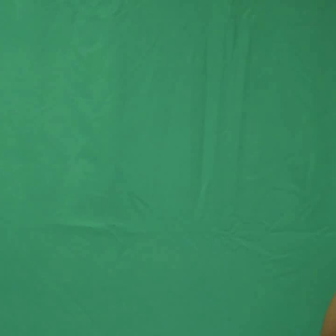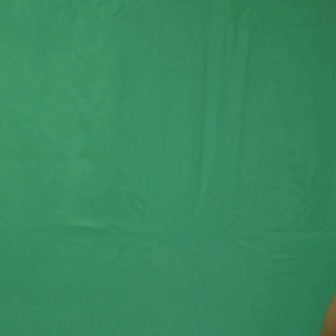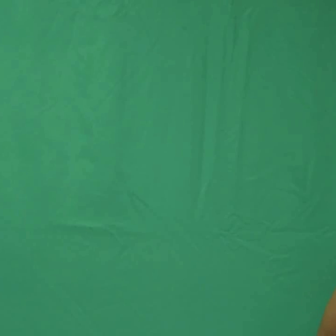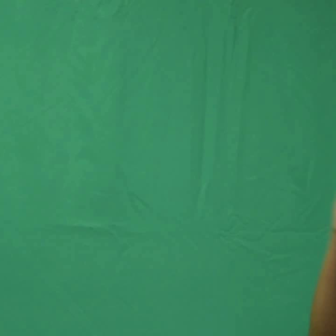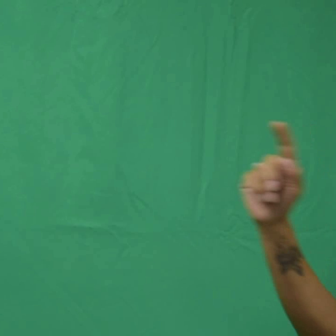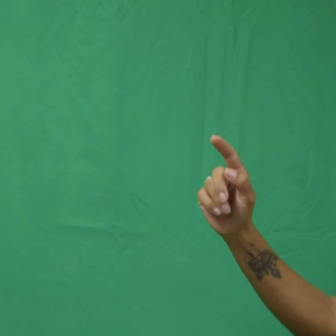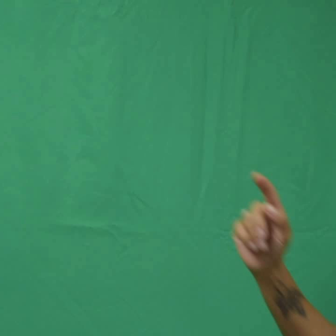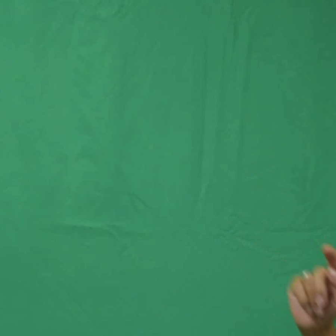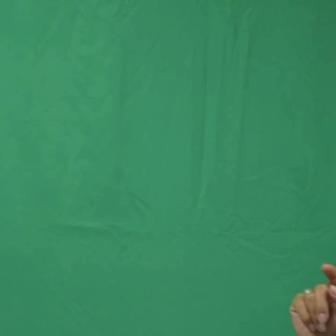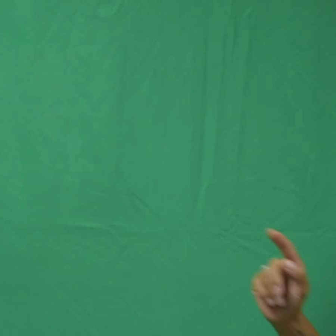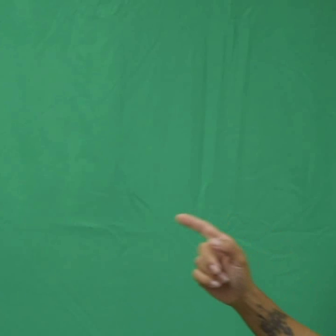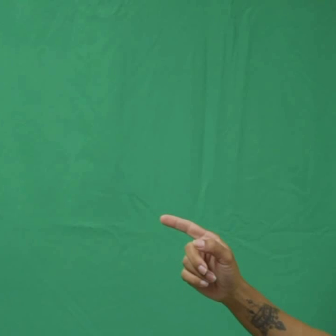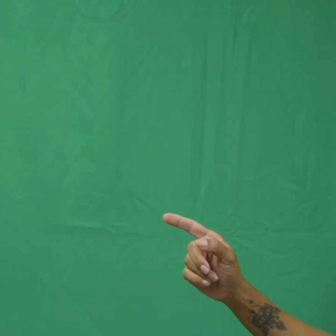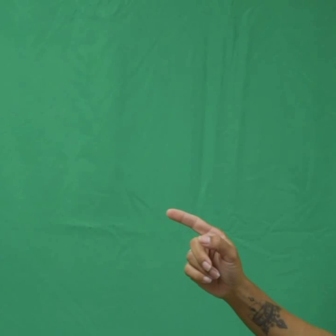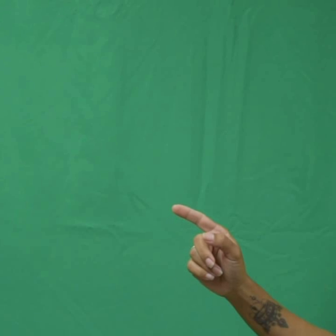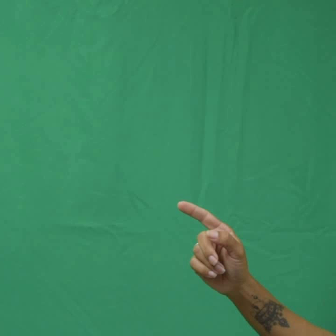Z